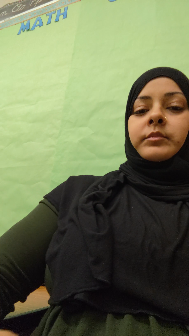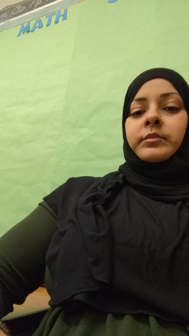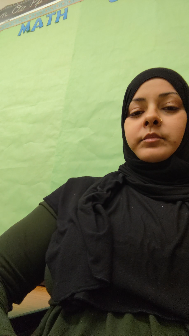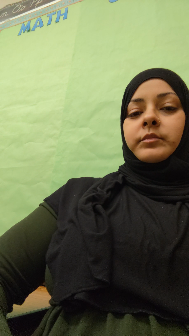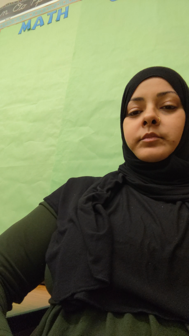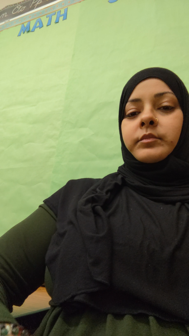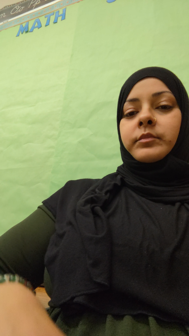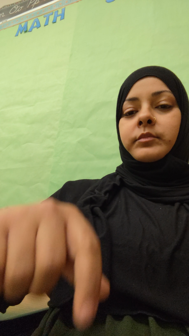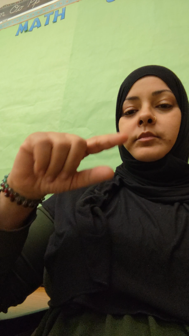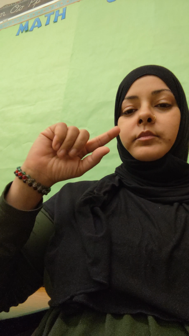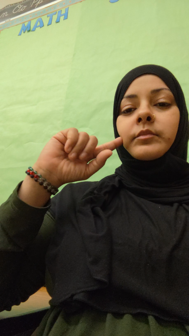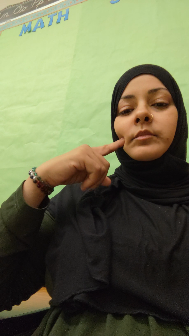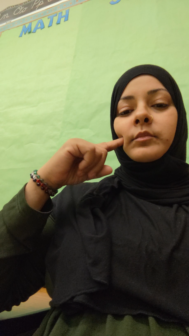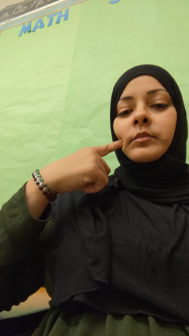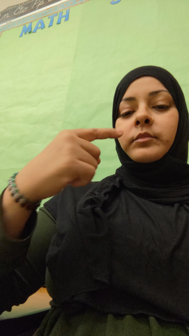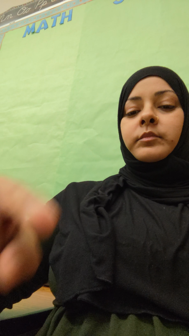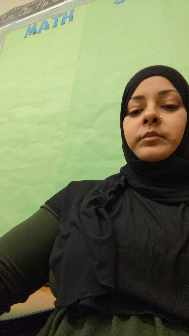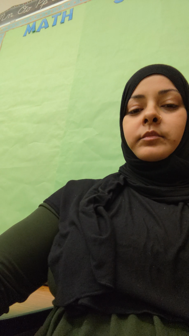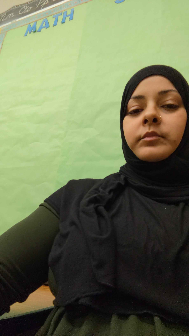candy